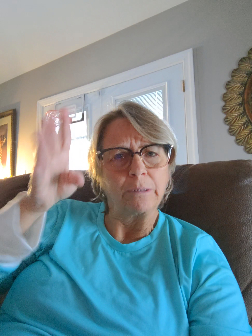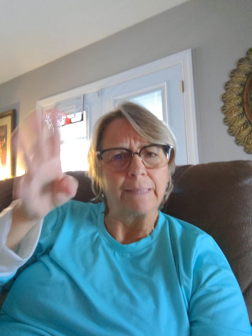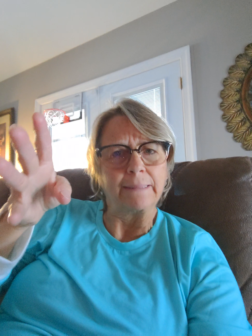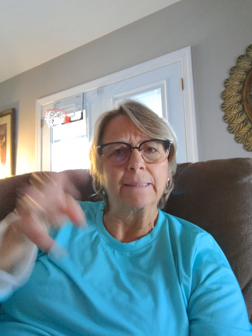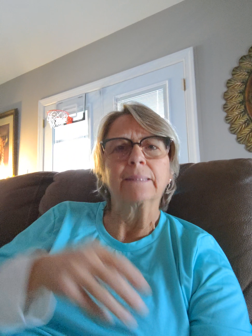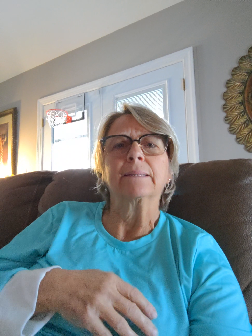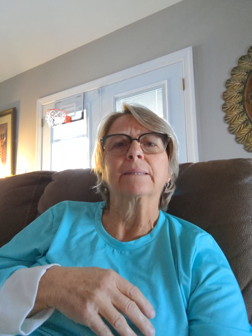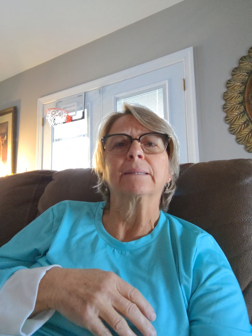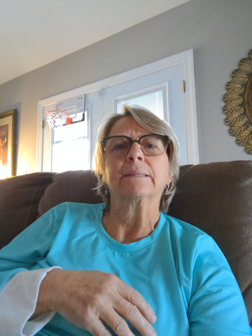pretend